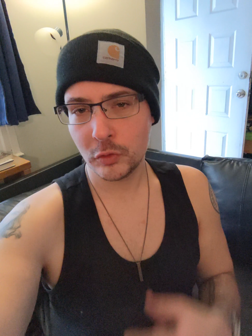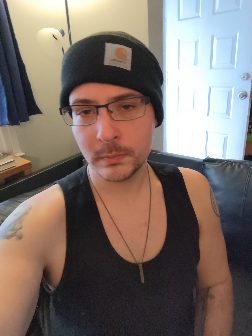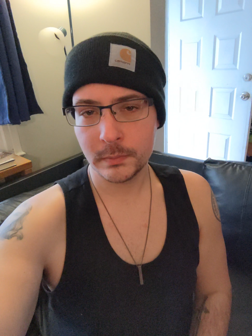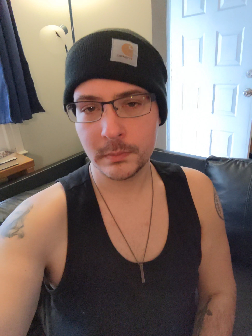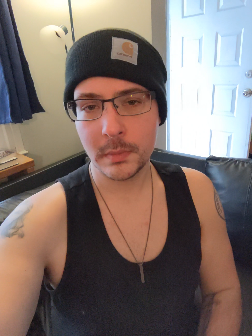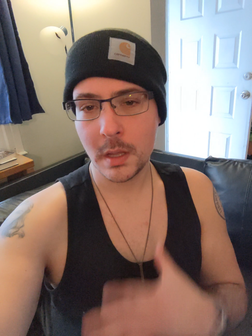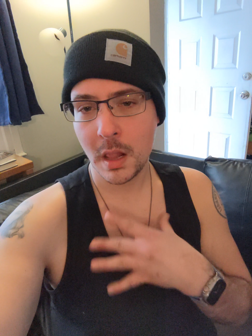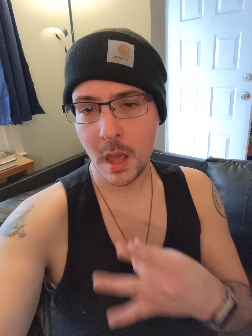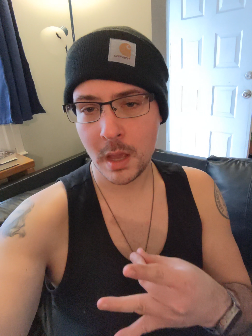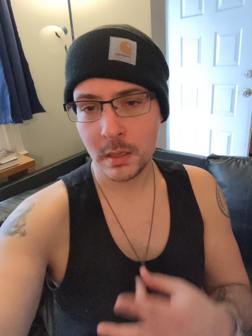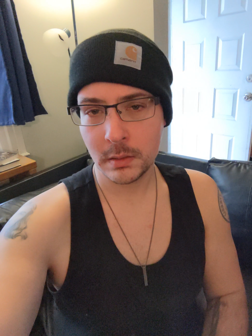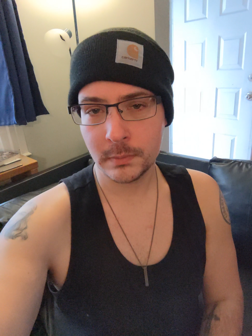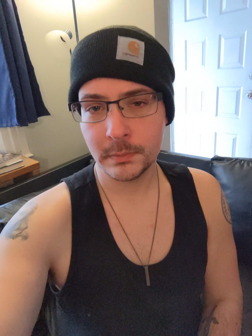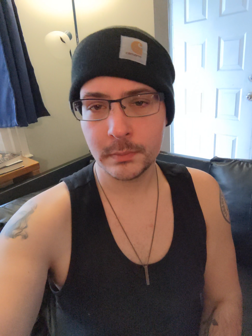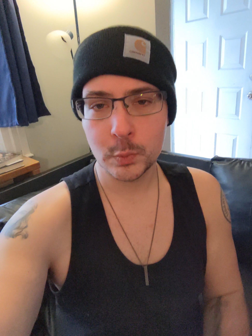like